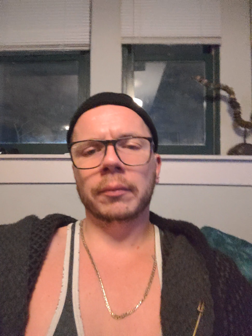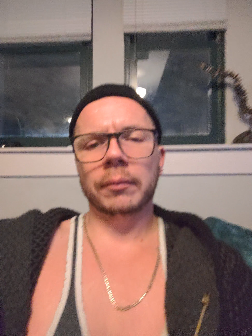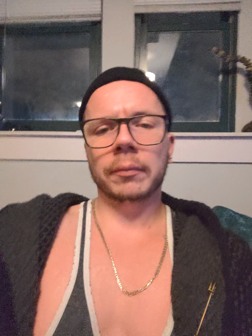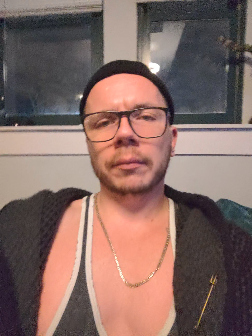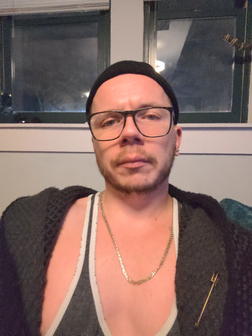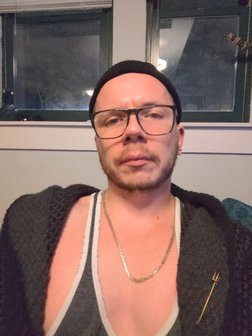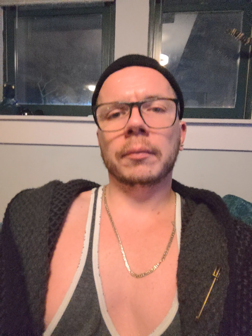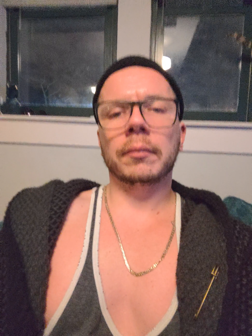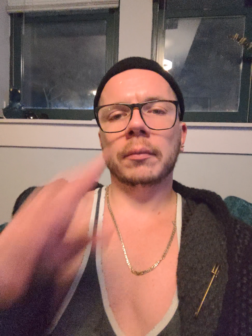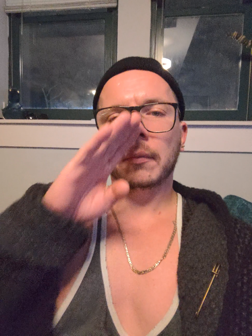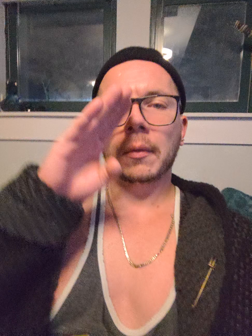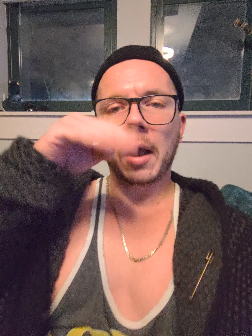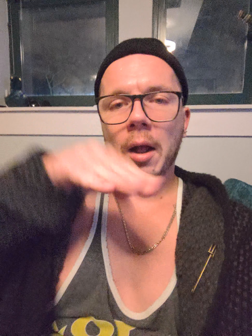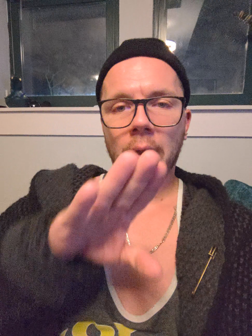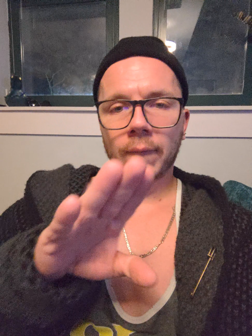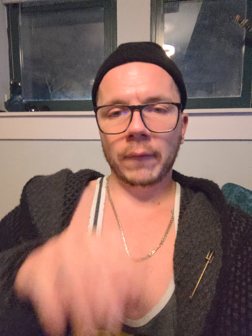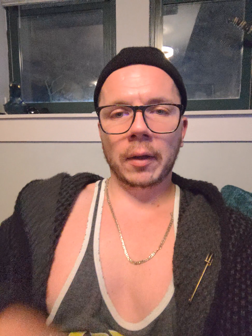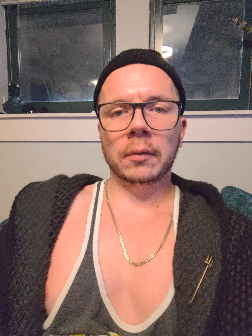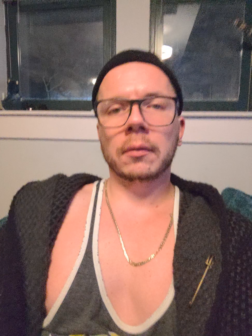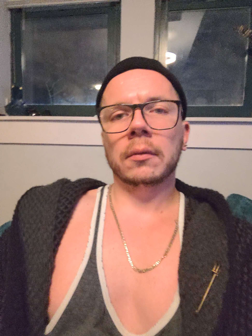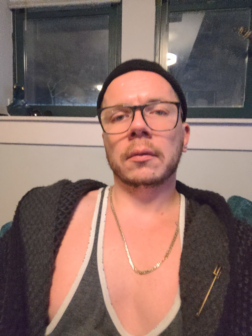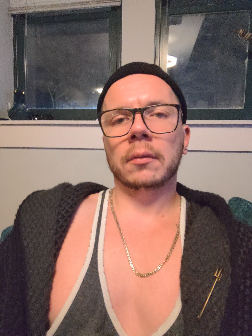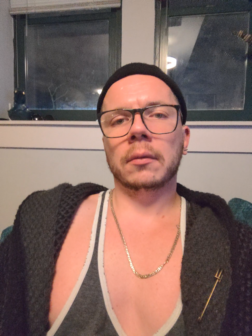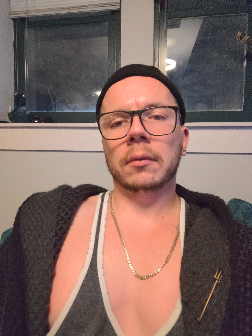elephant